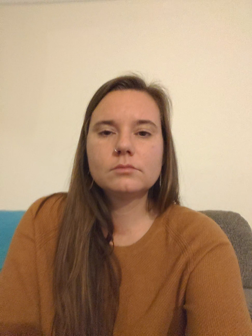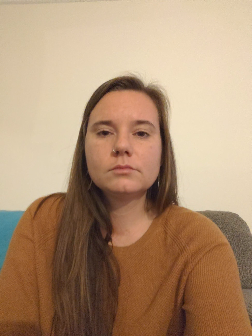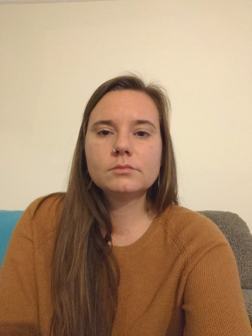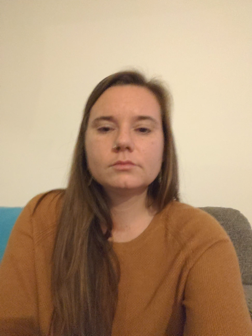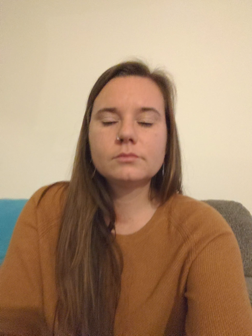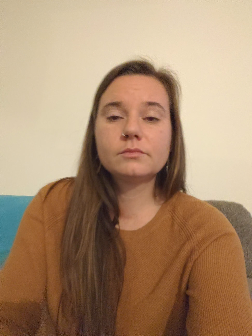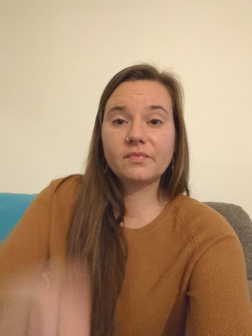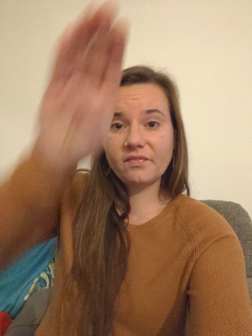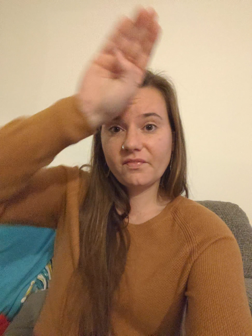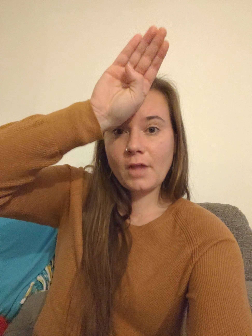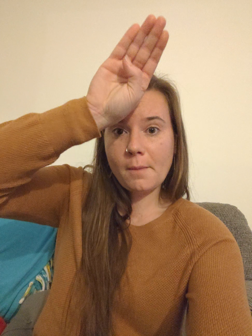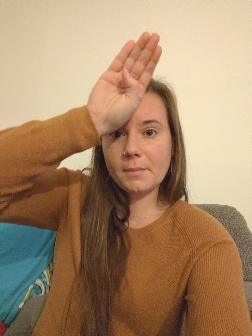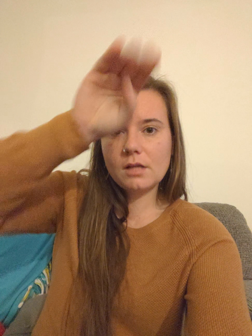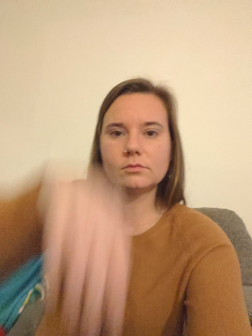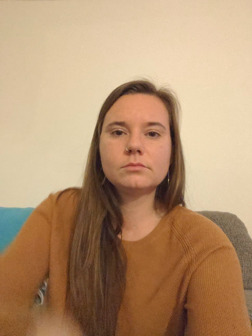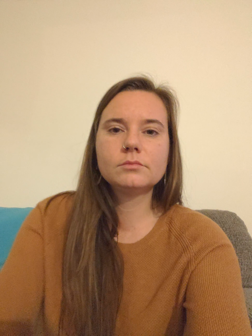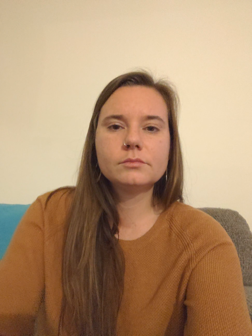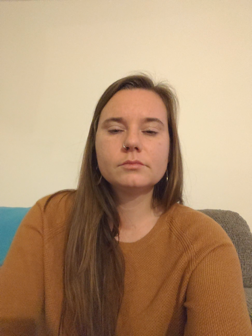fireman